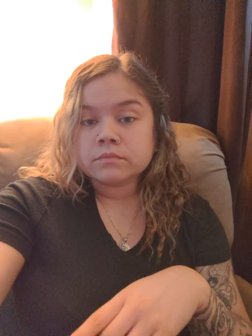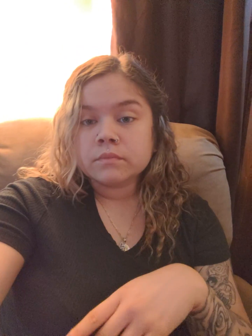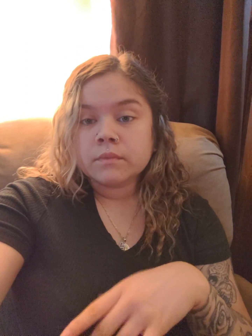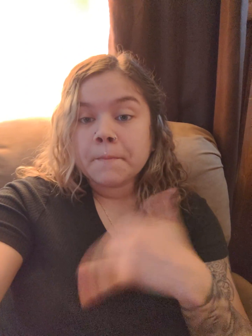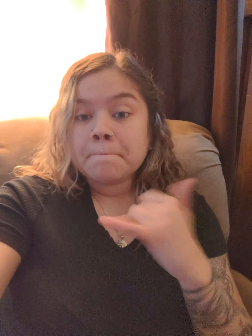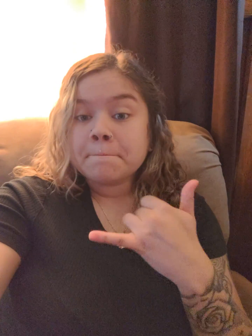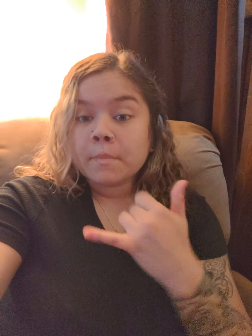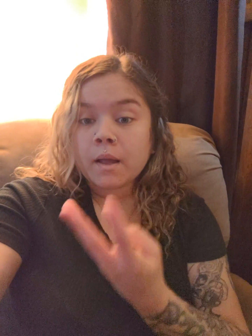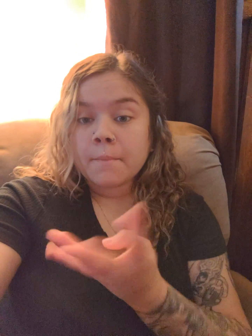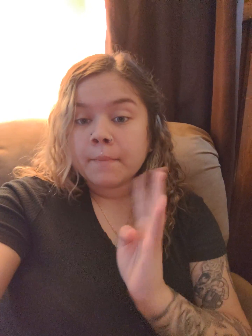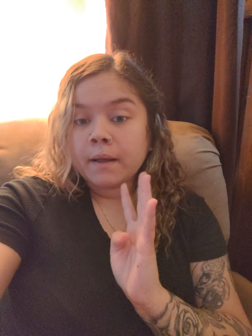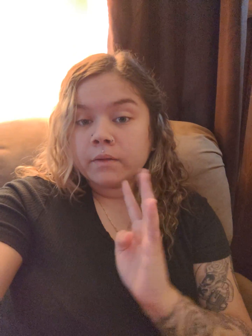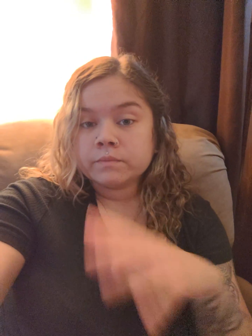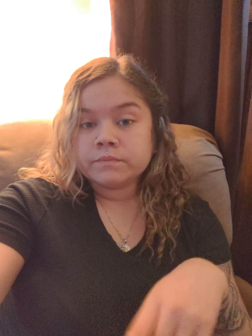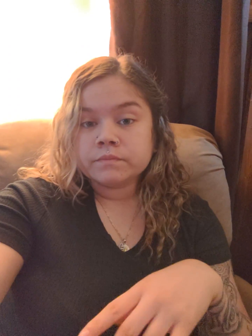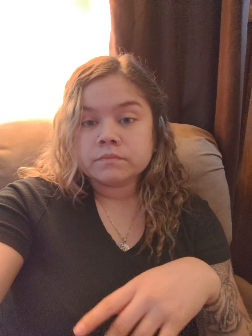playpen